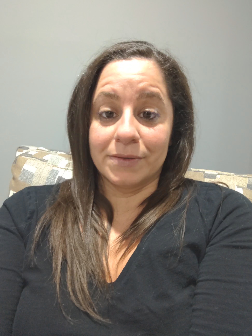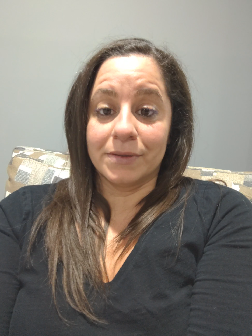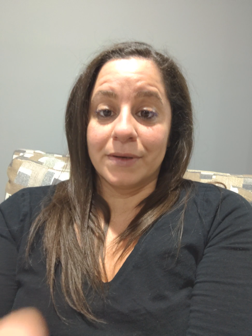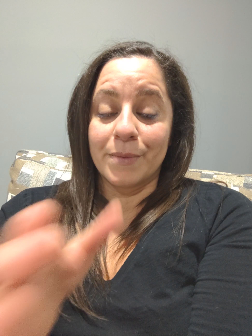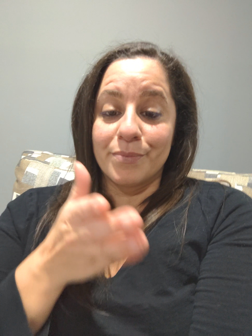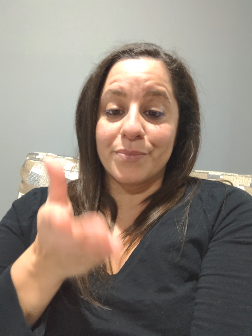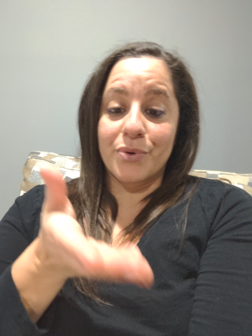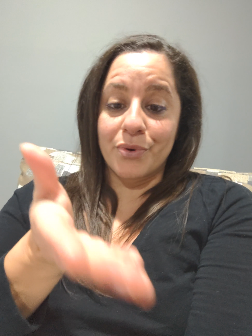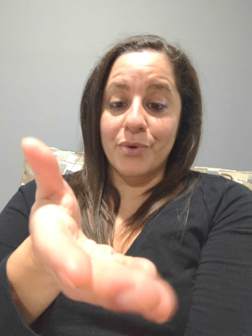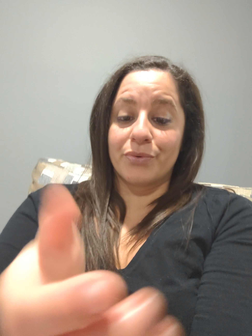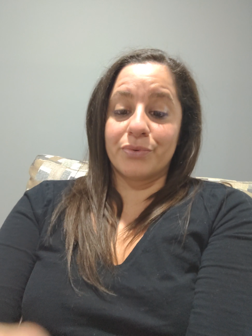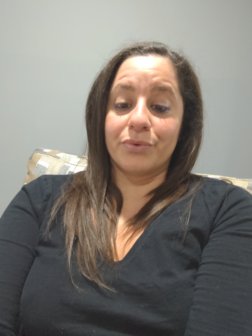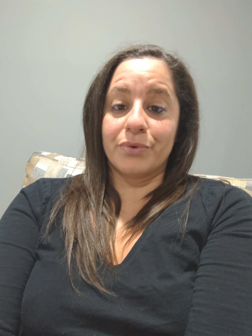boat